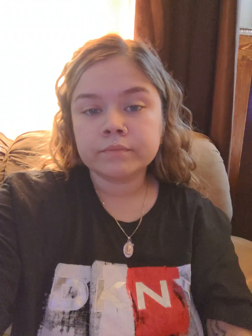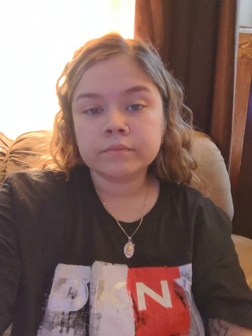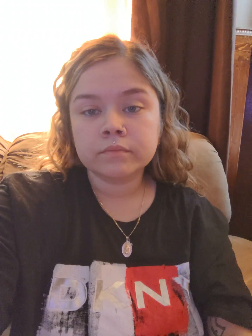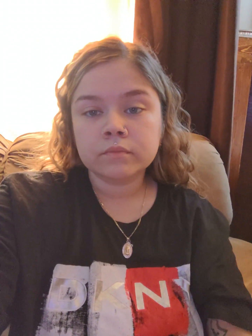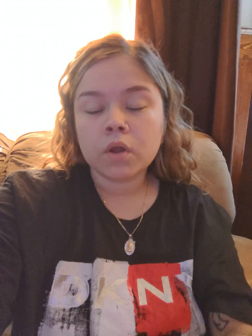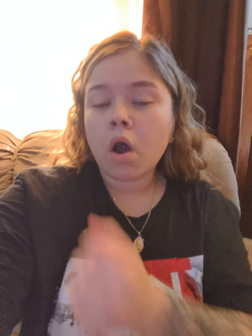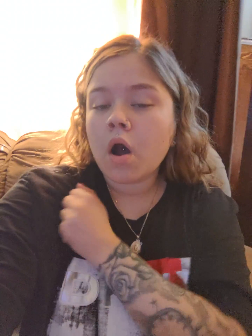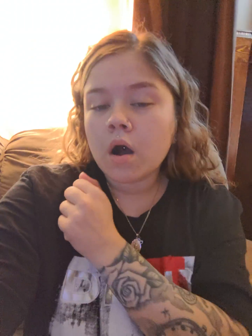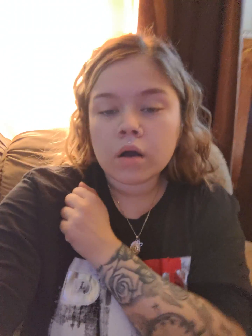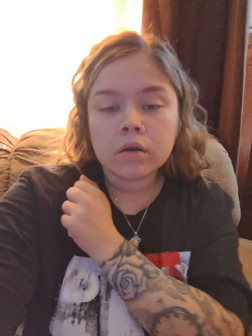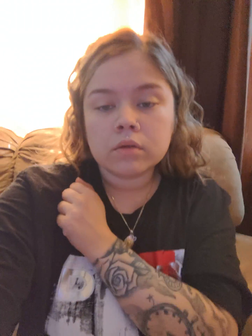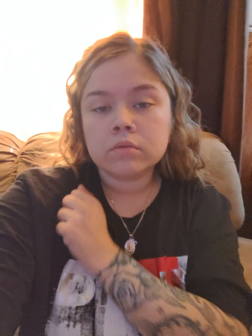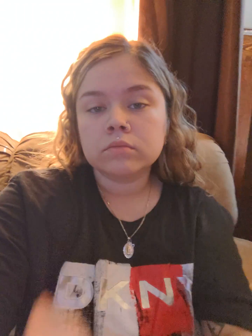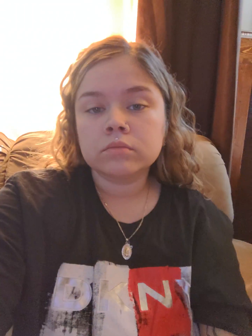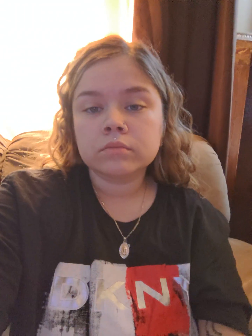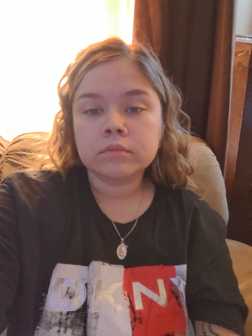hug